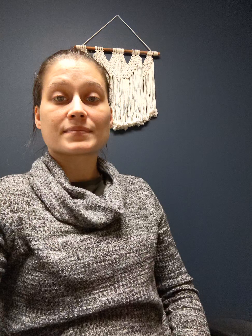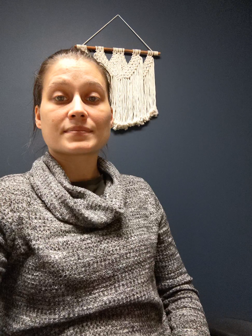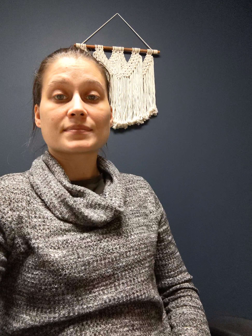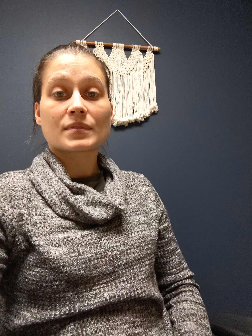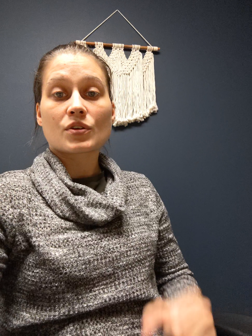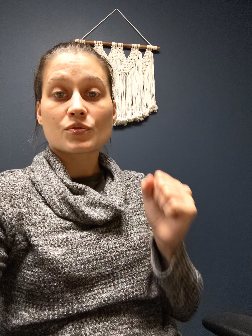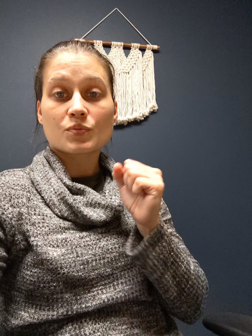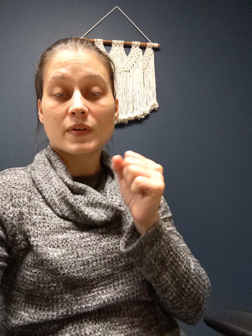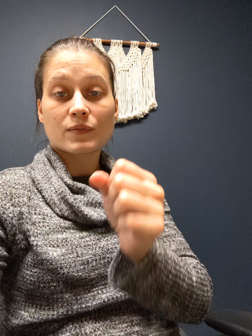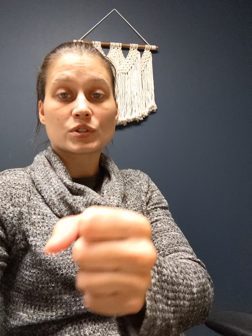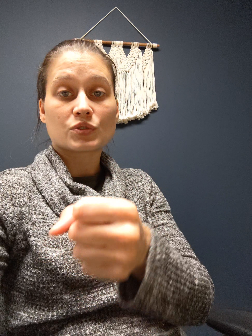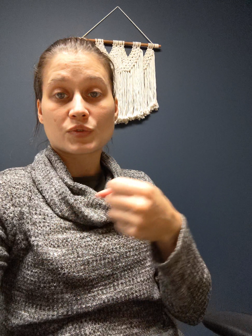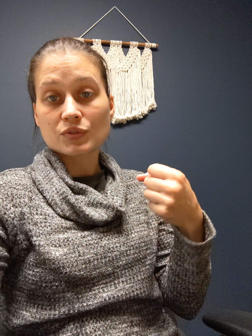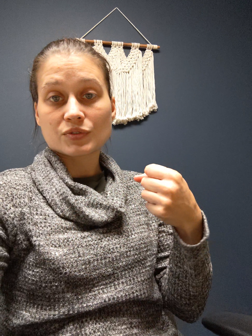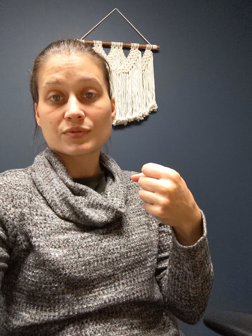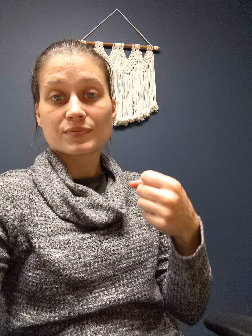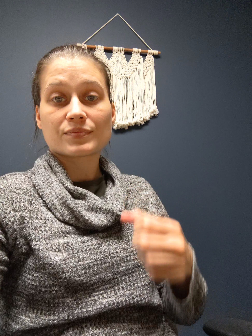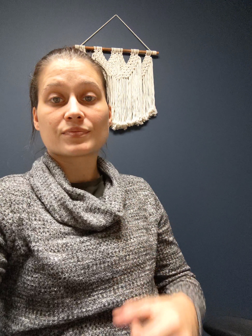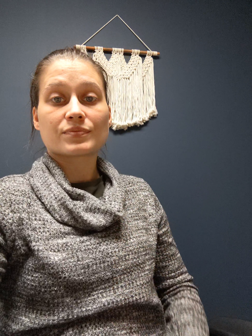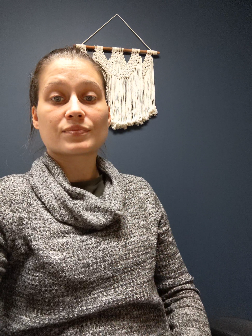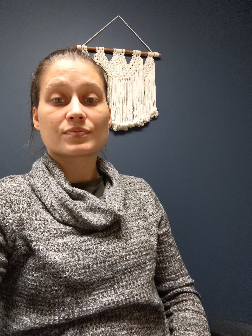refrigerator